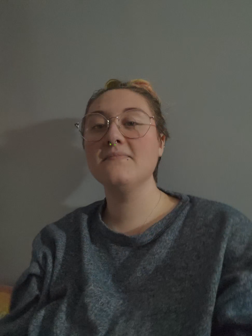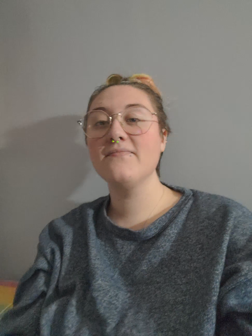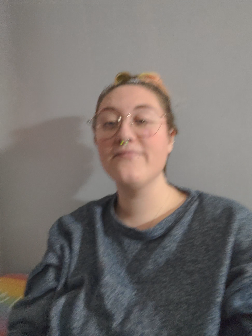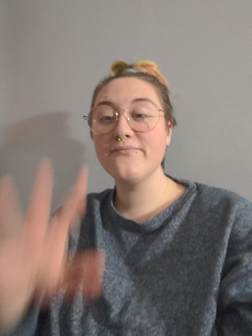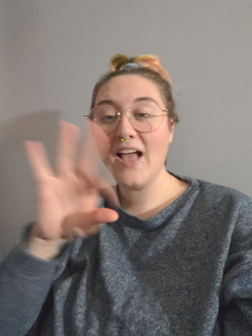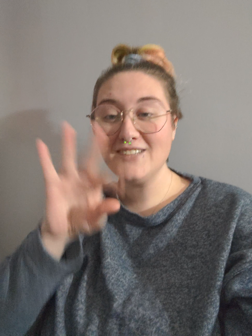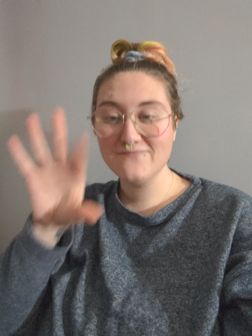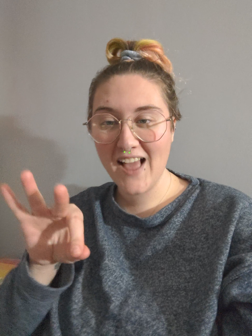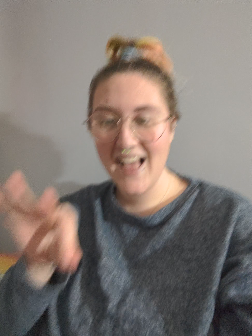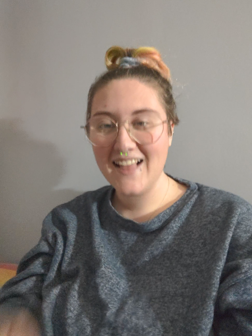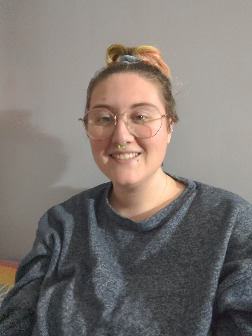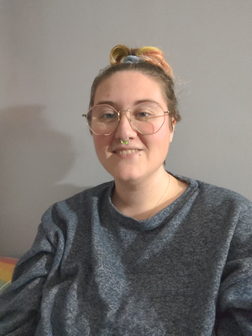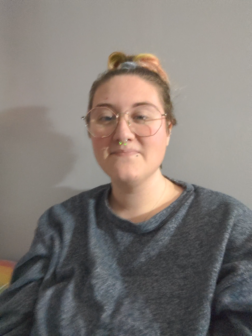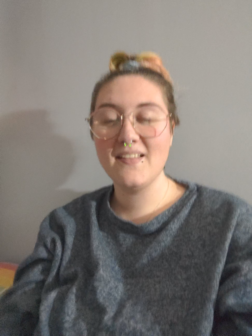french fries